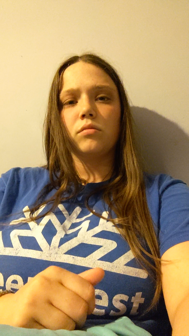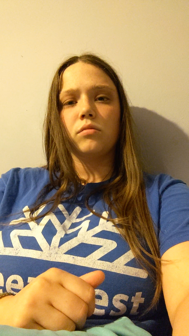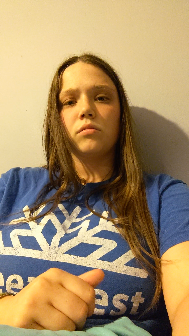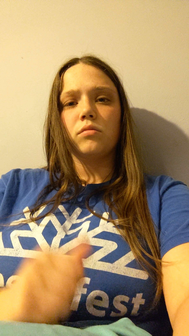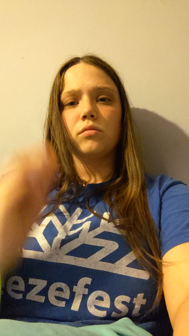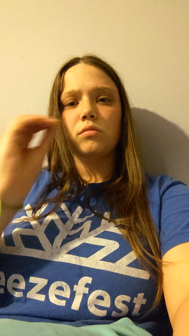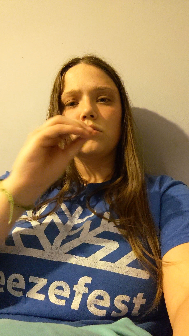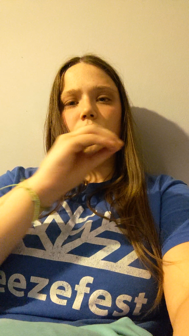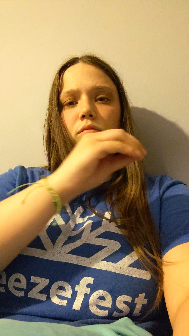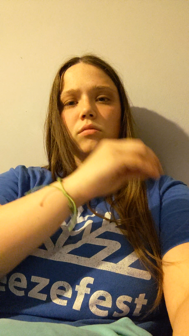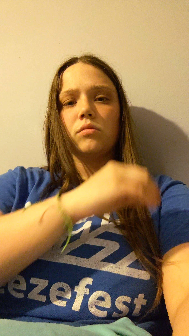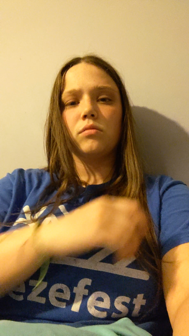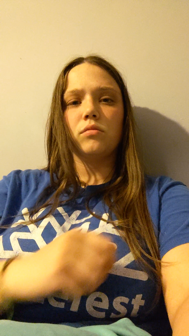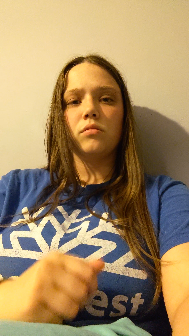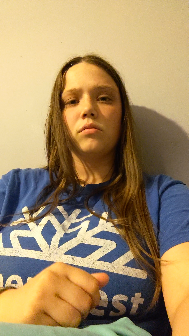dinosaur